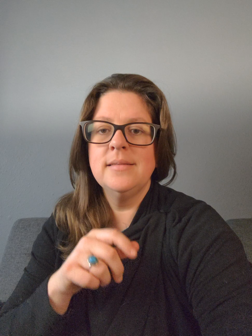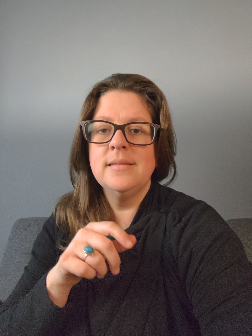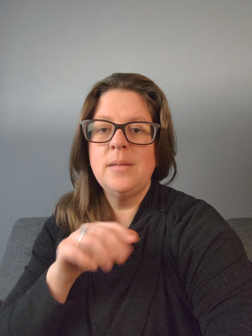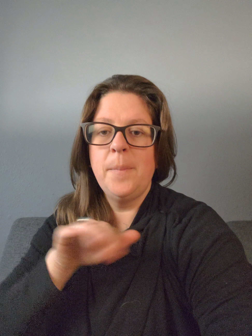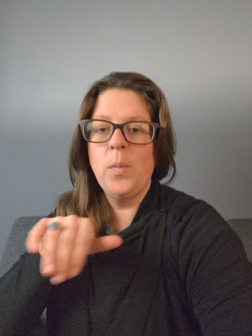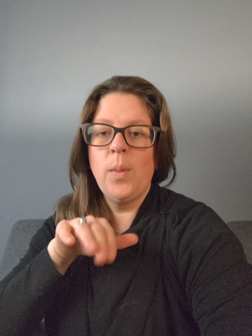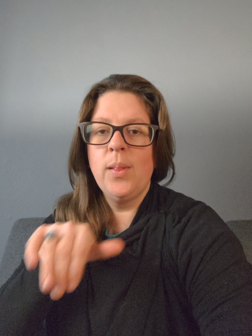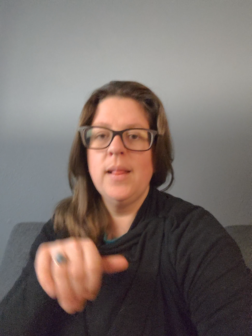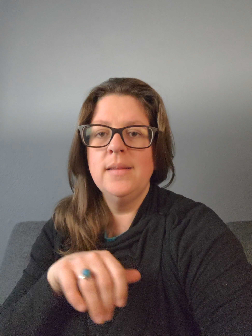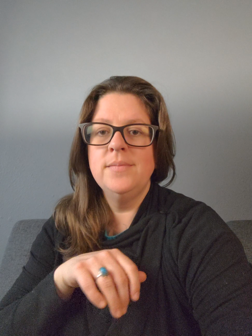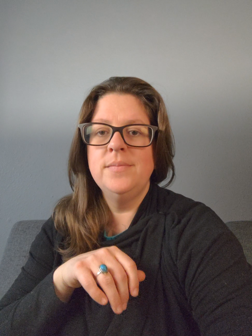pool